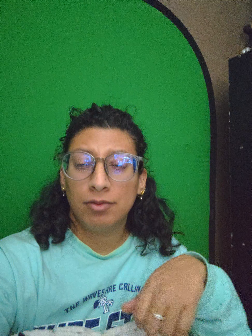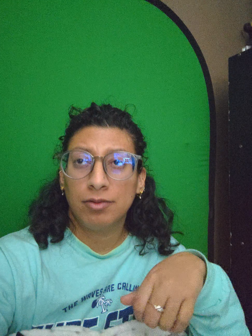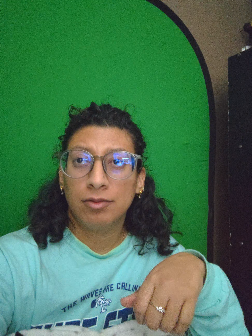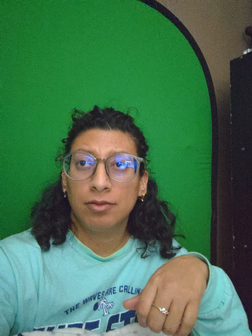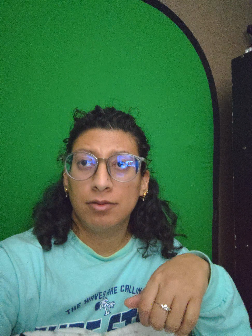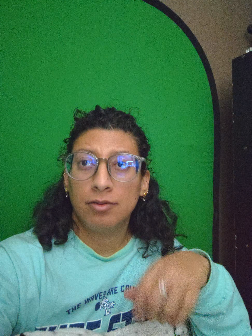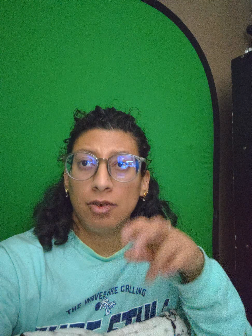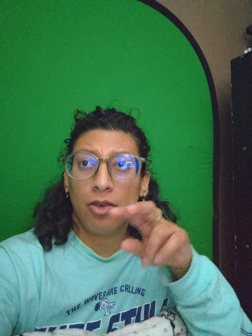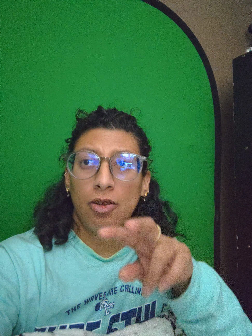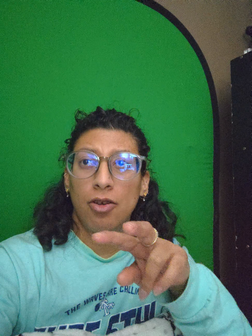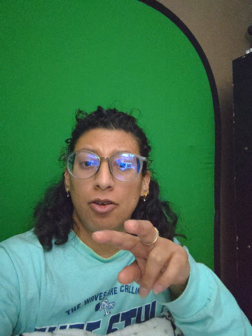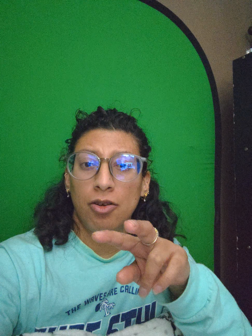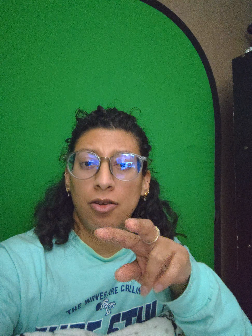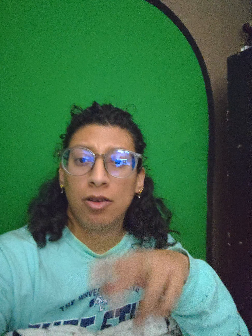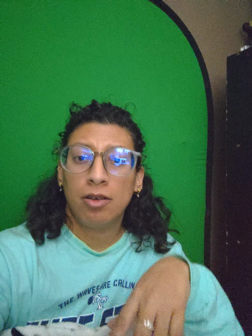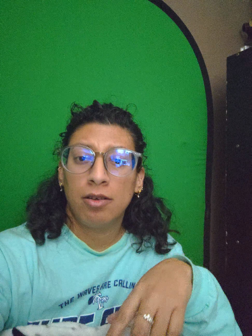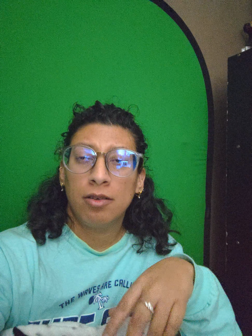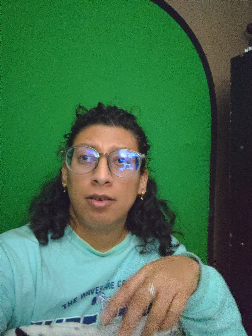look